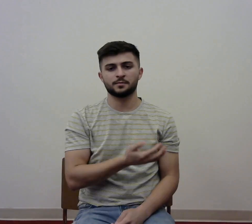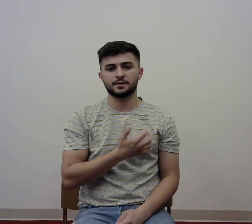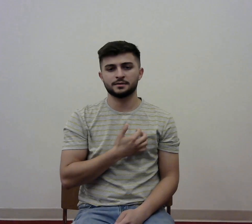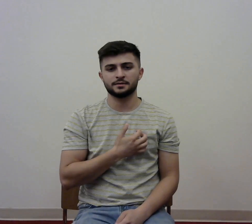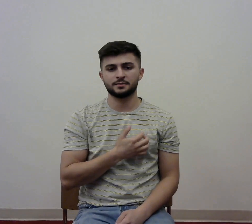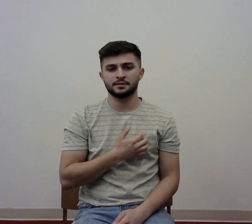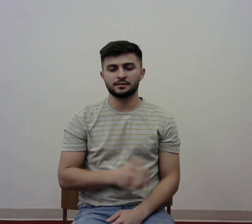istəmək